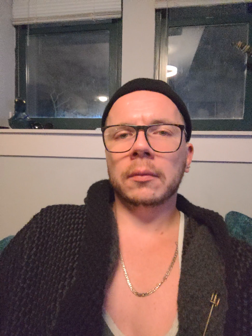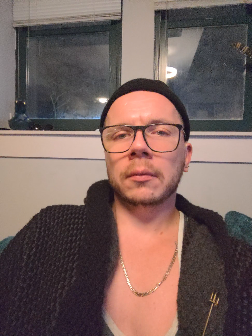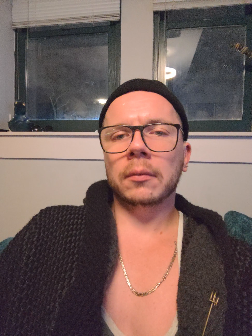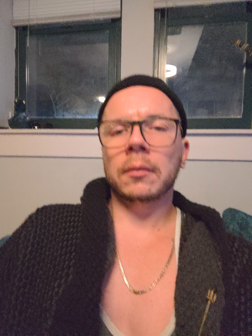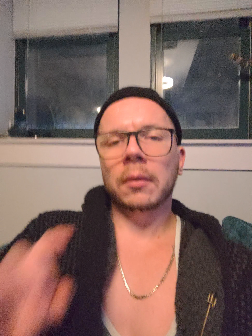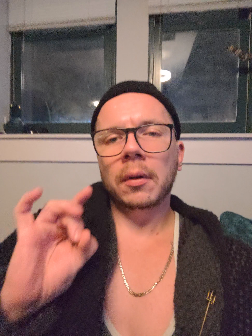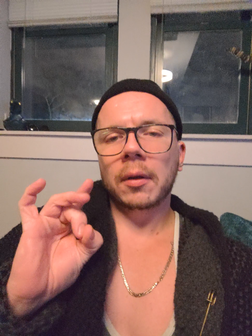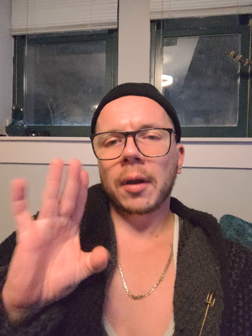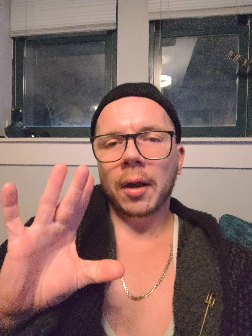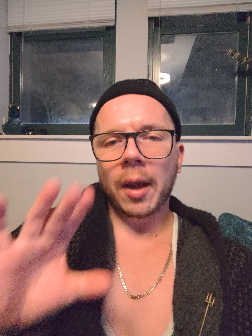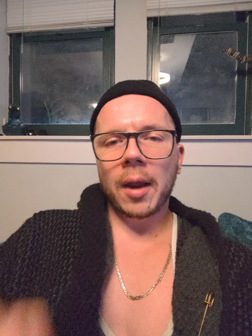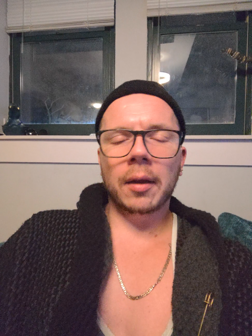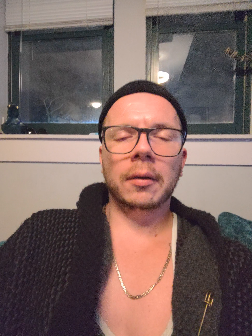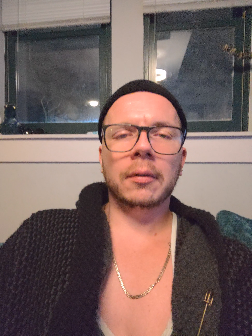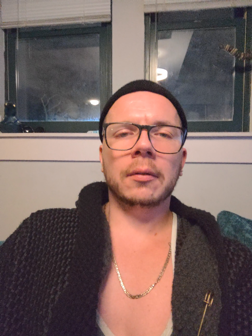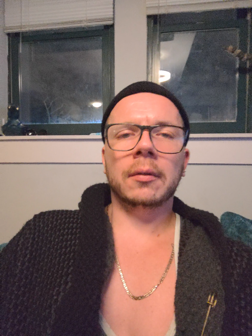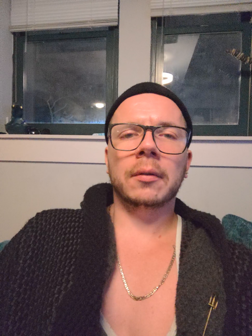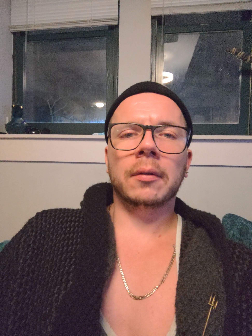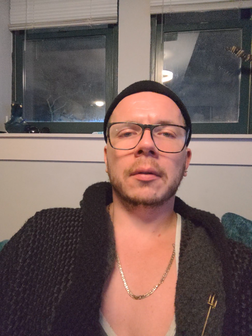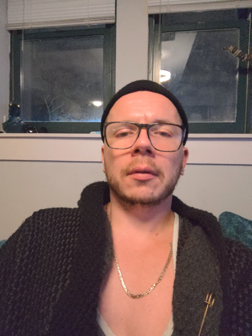yucky